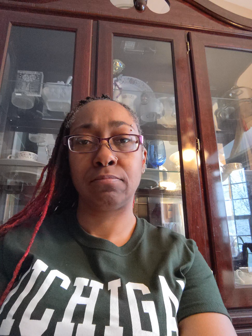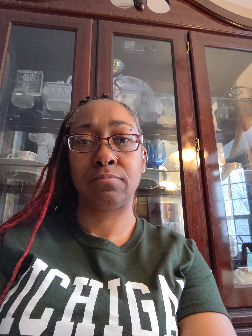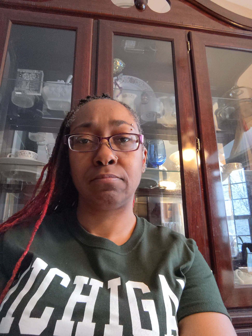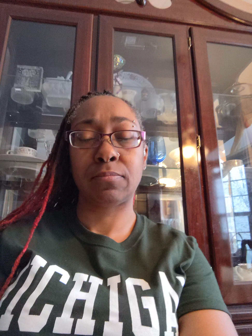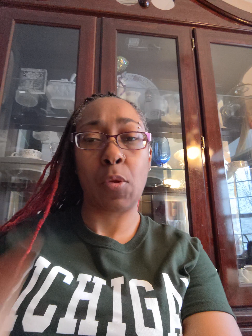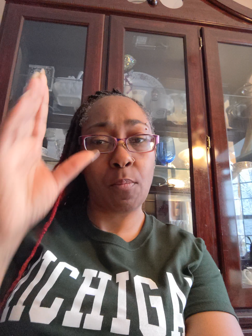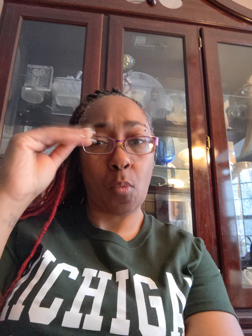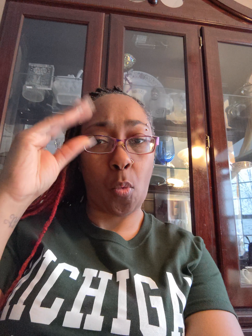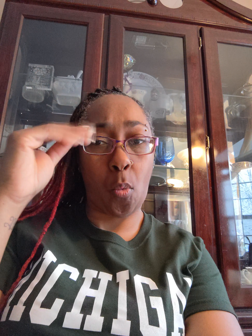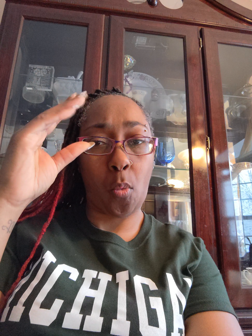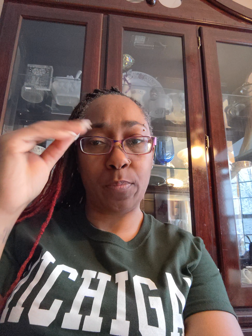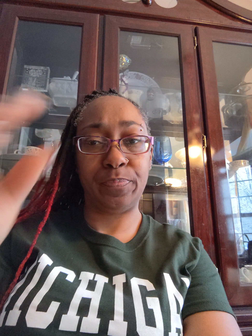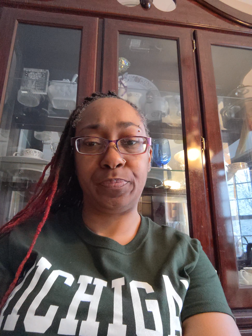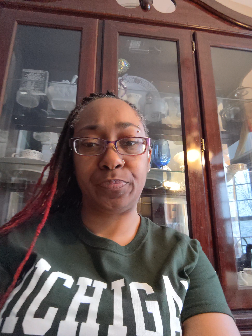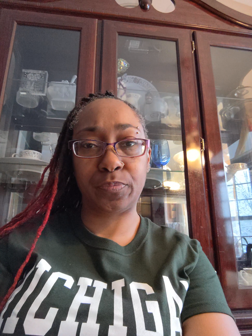boy